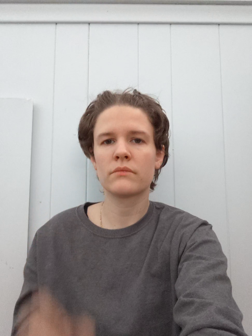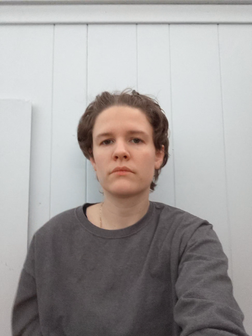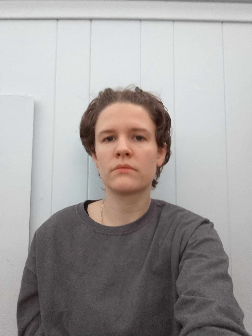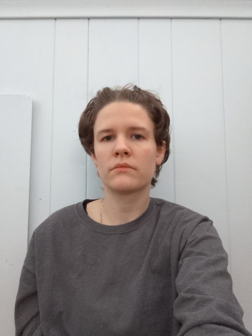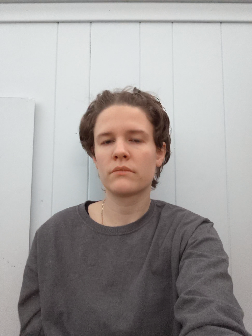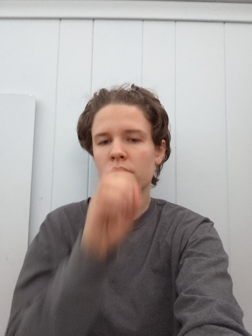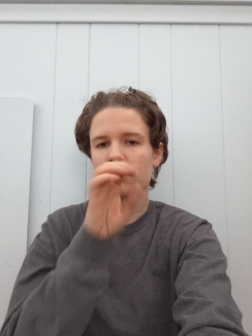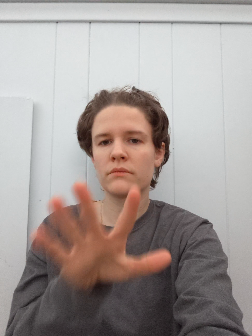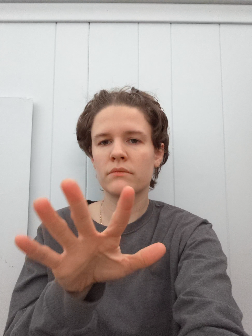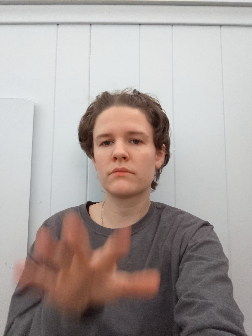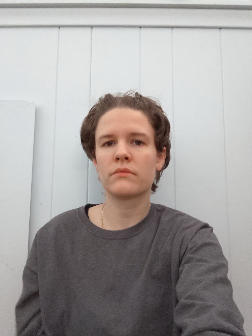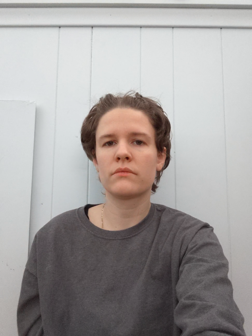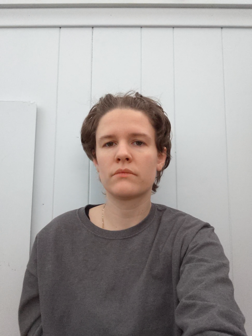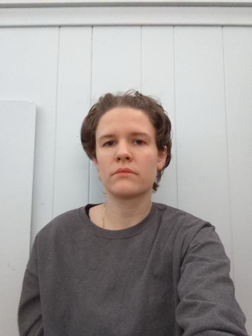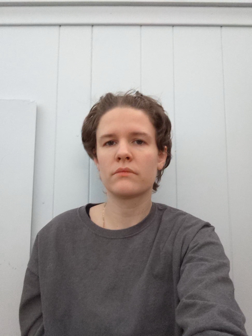blow